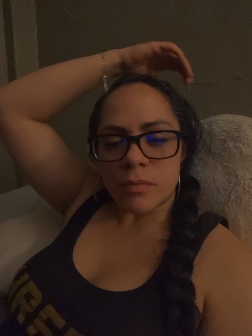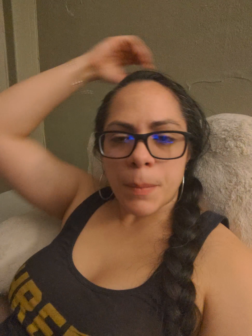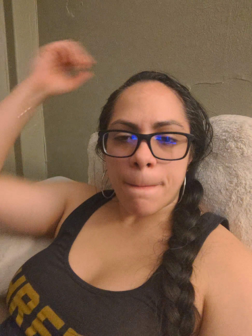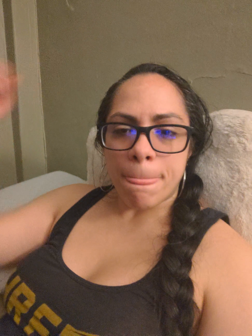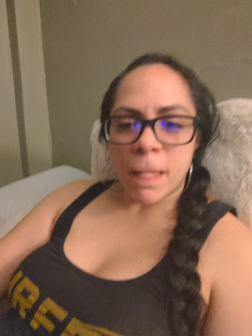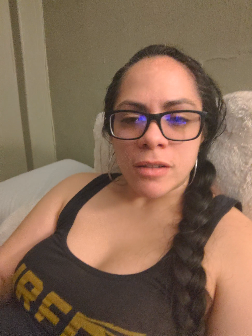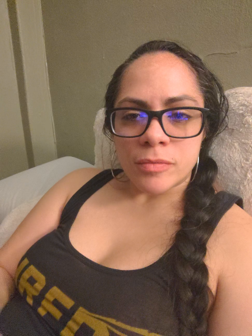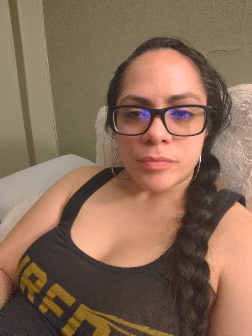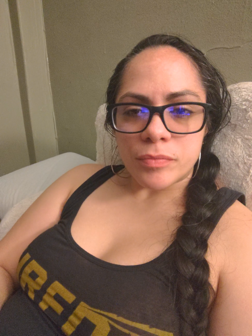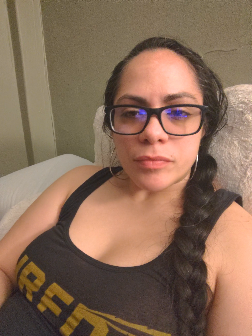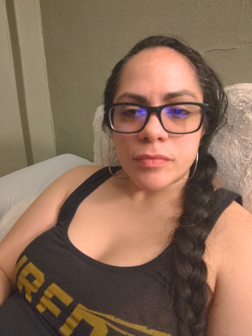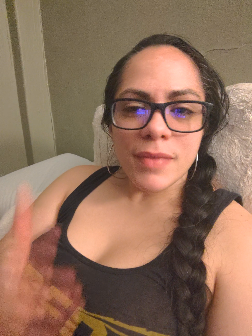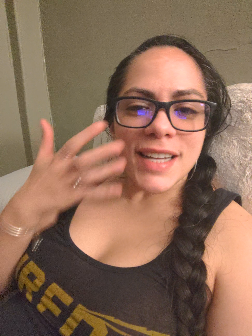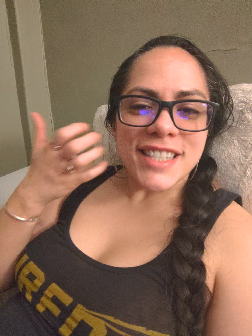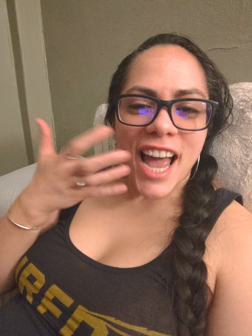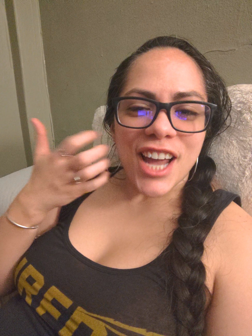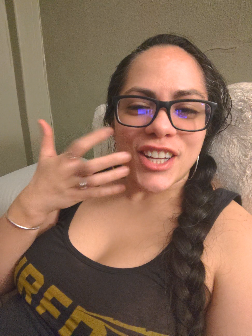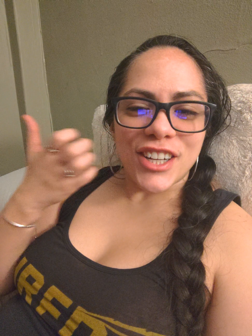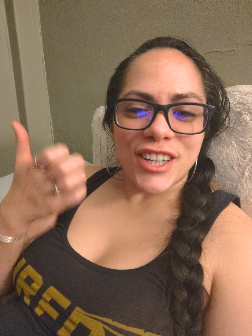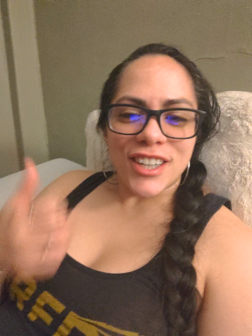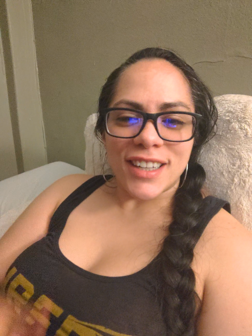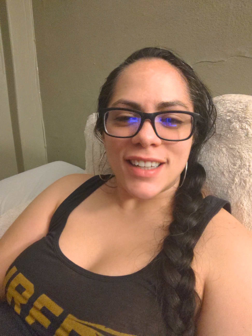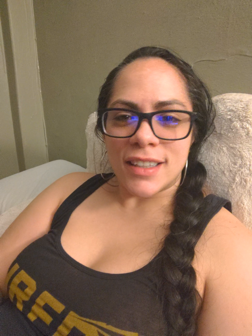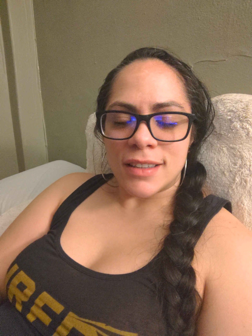tiger